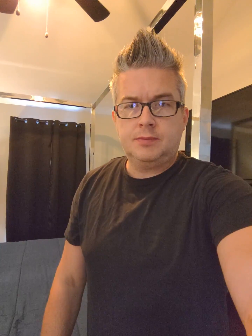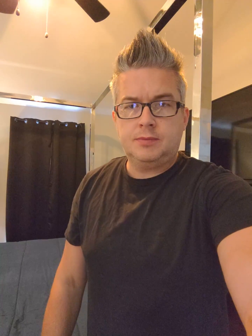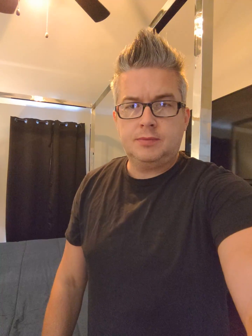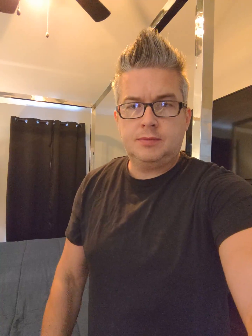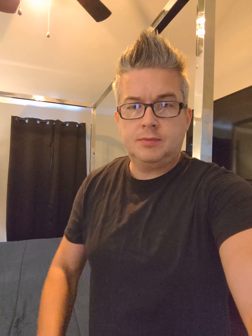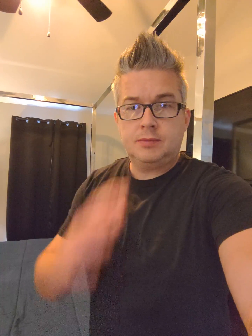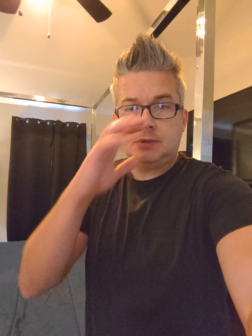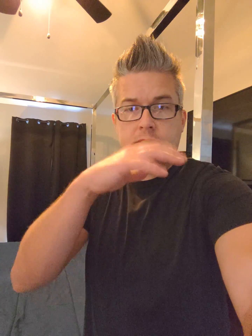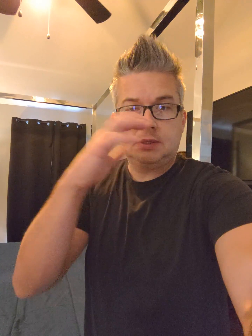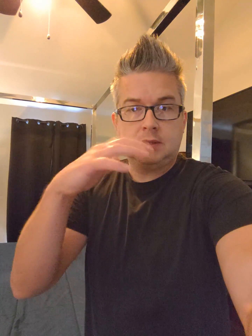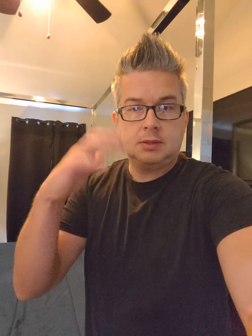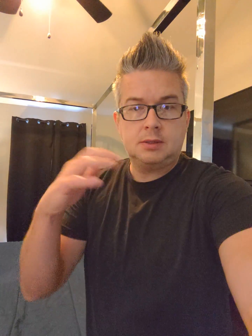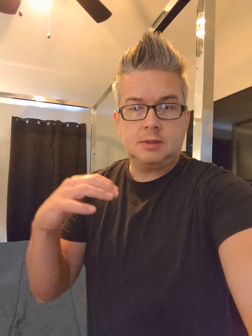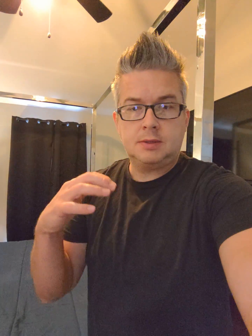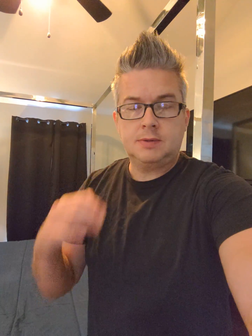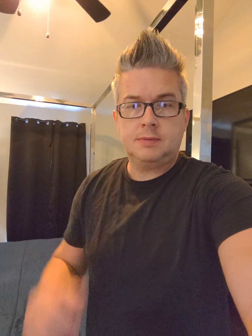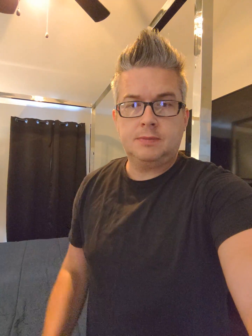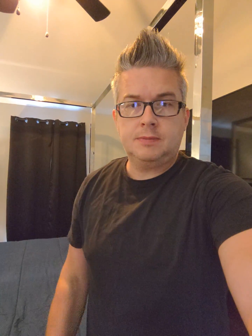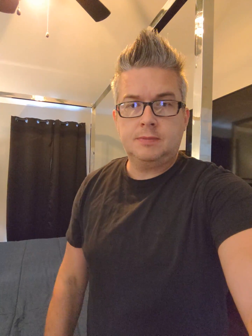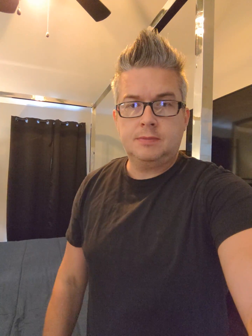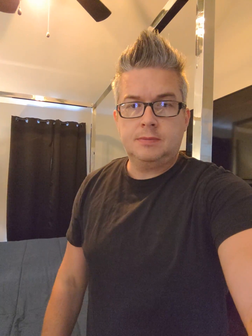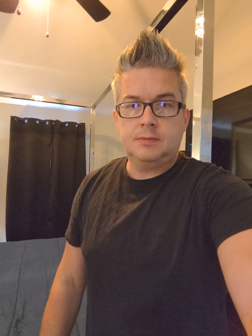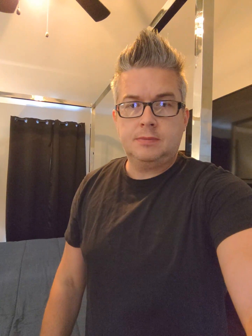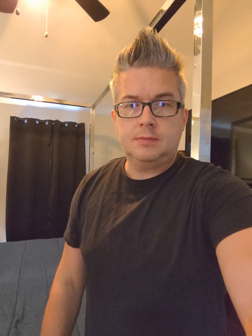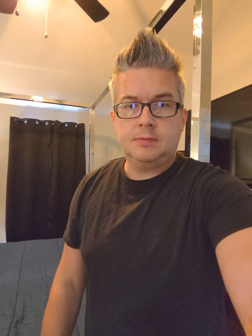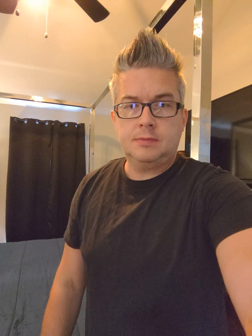grapes